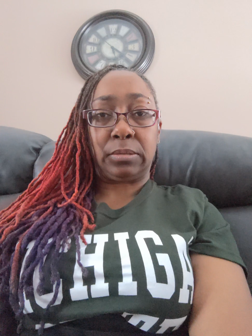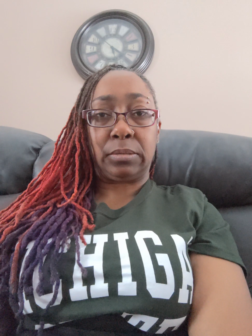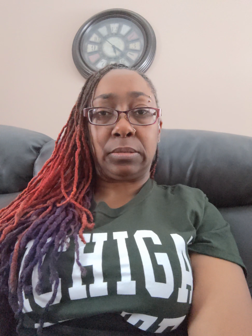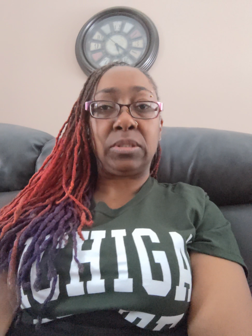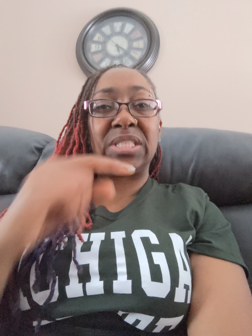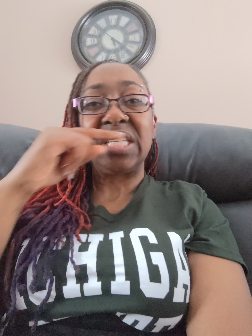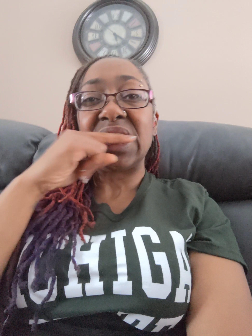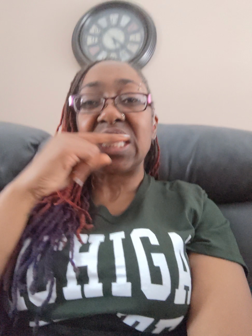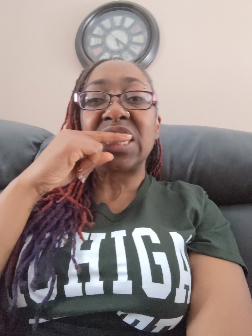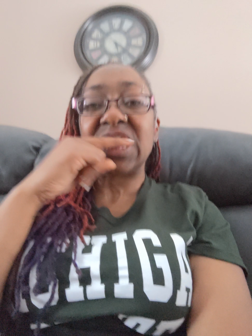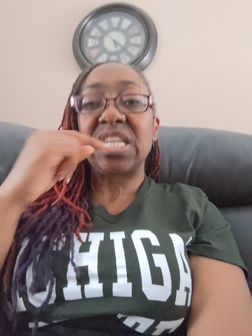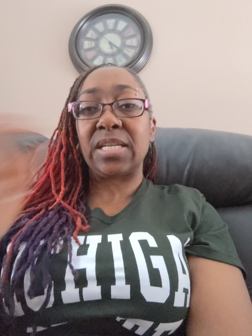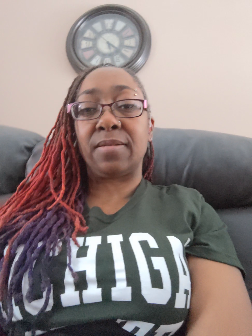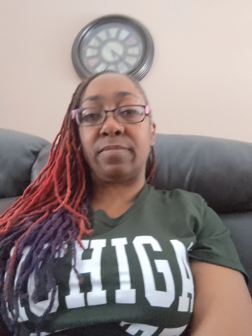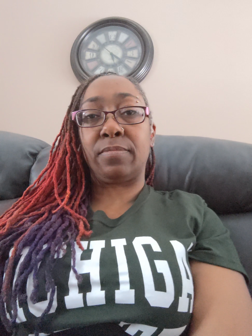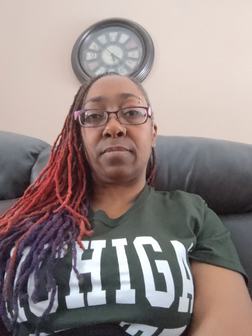toothbrush